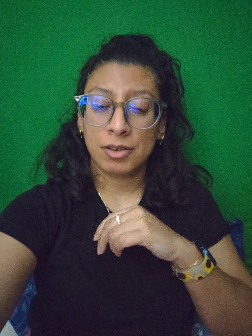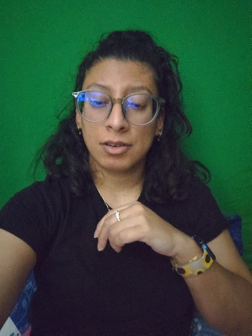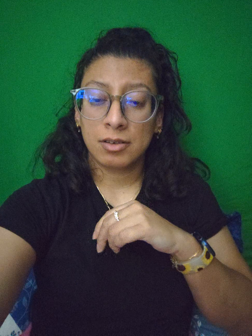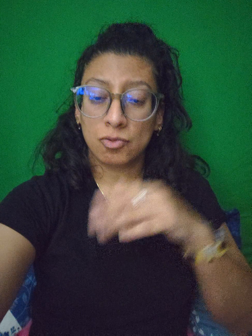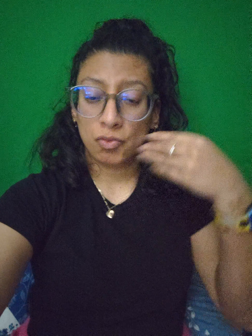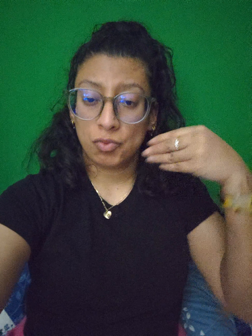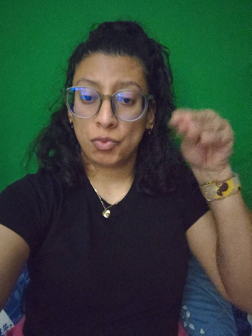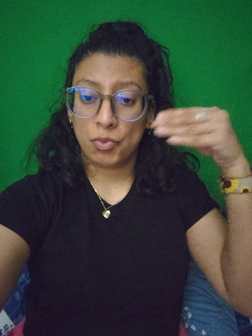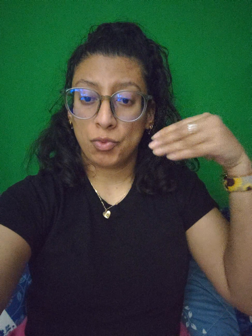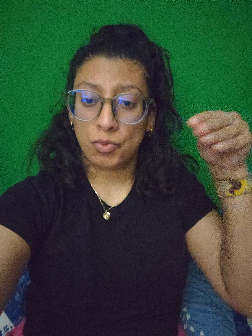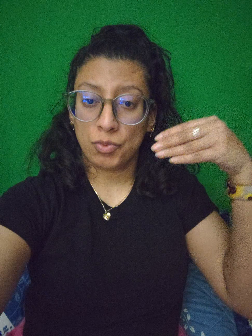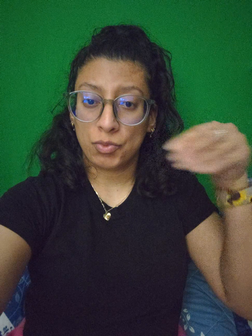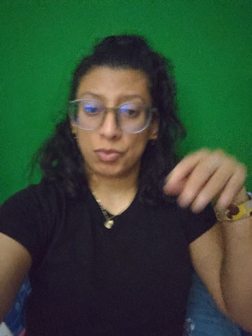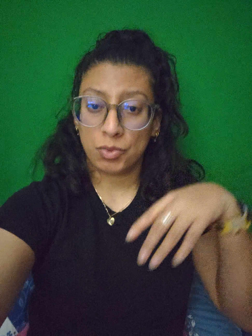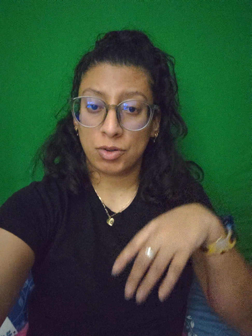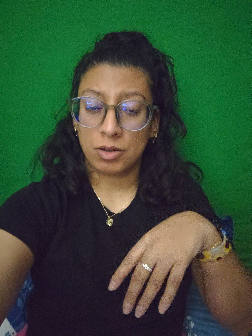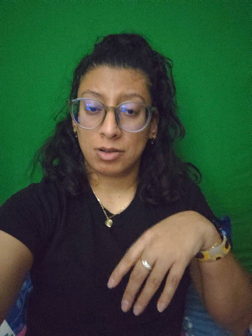store